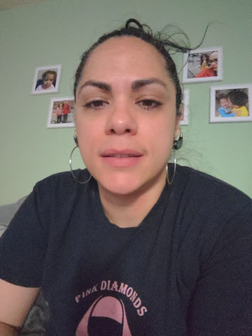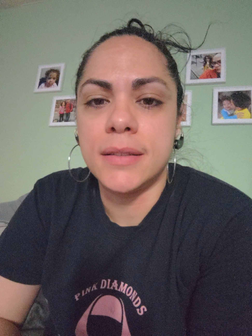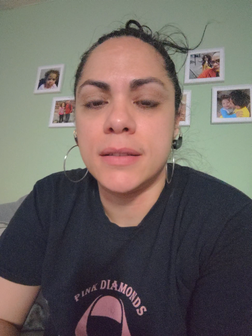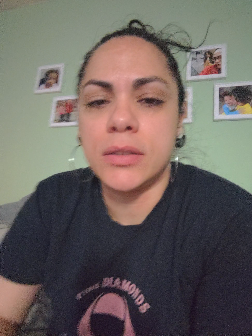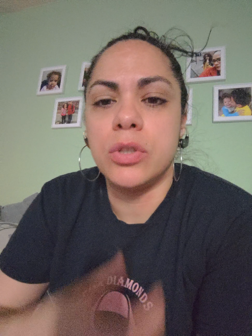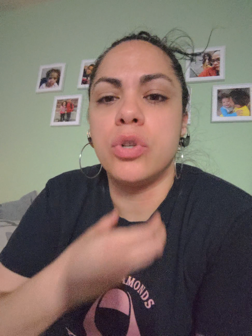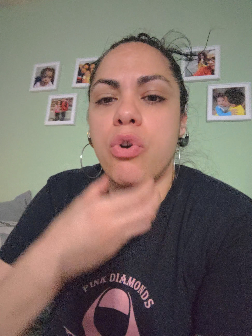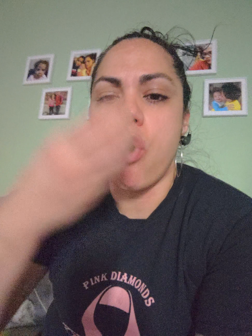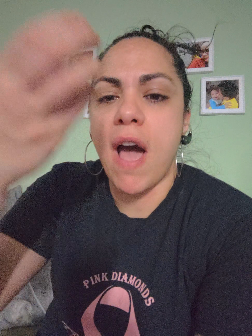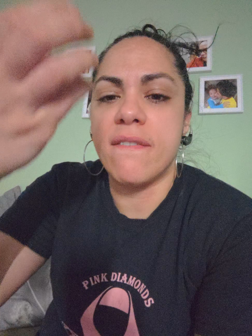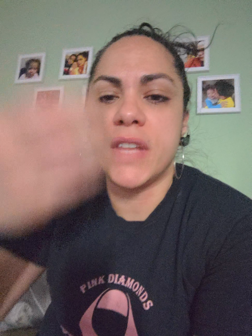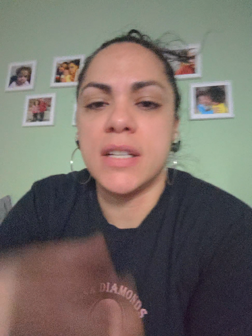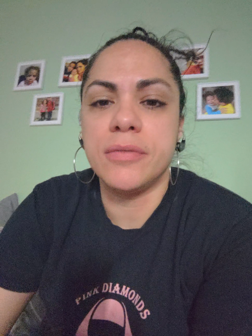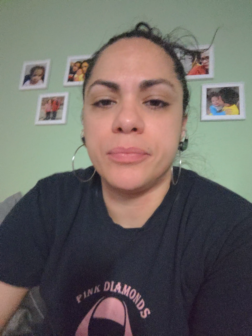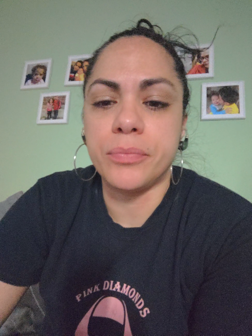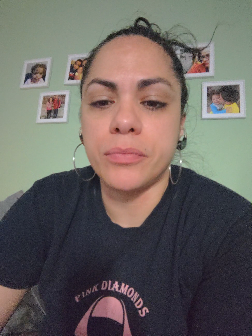giraffe